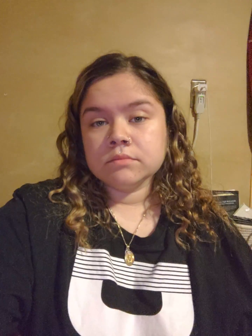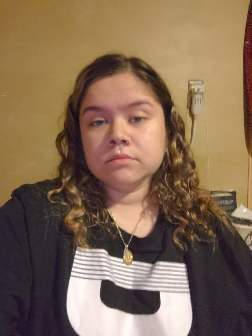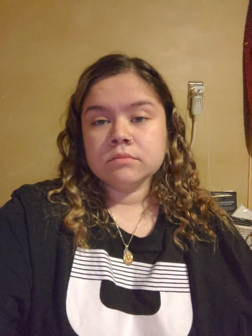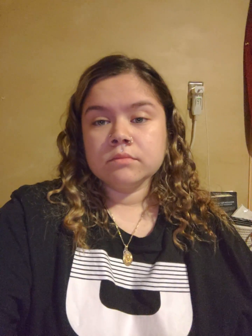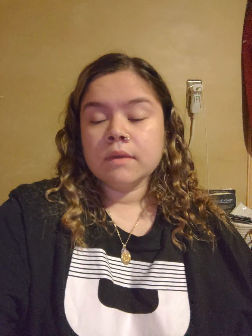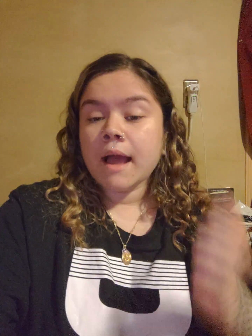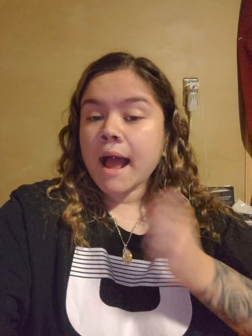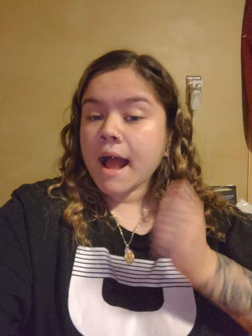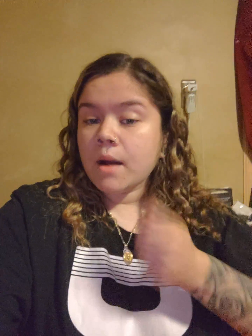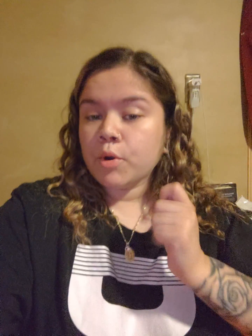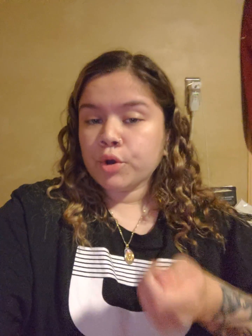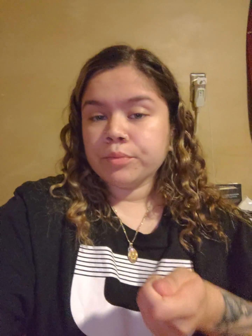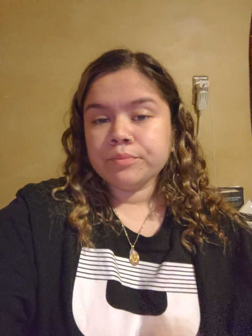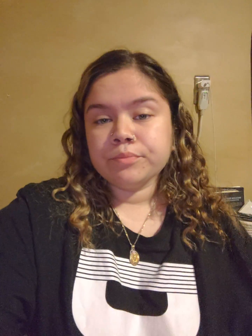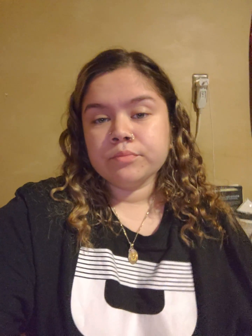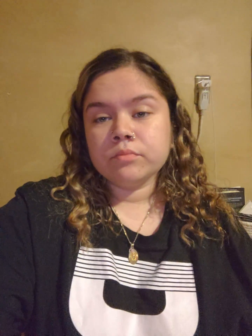hammer